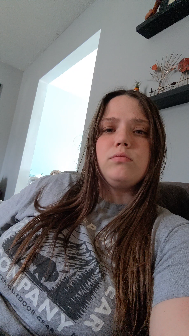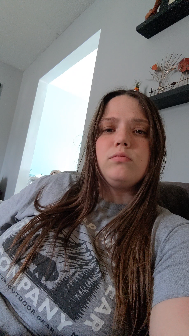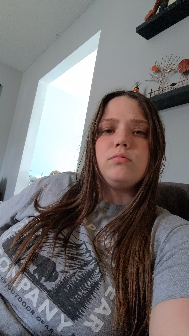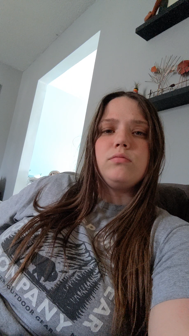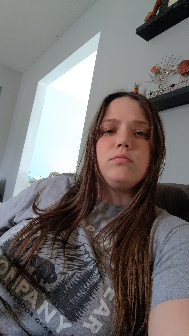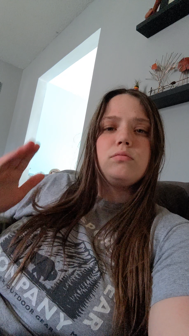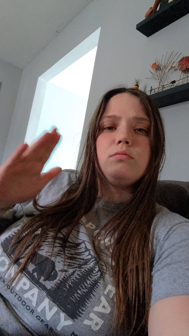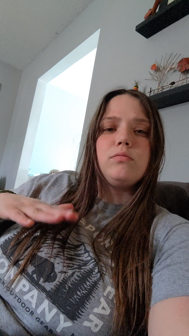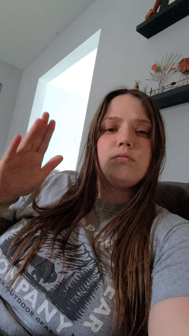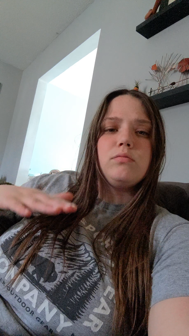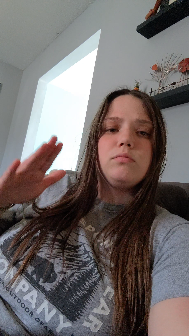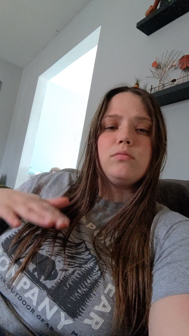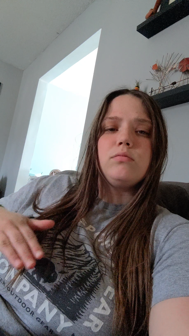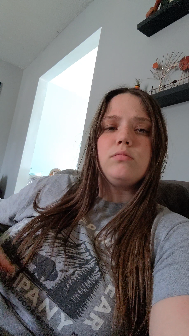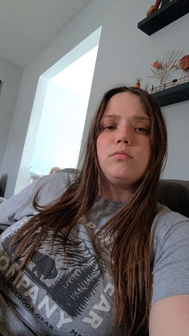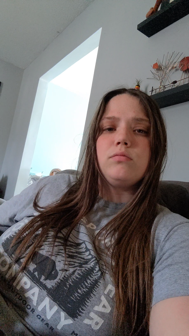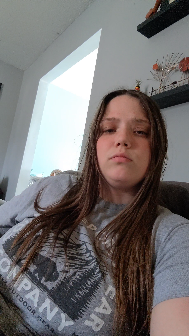clap